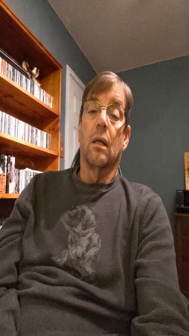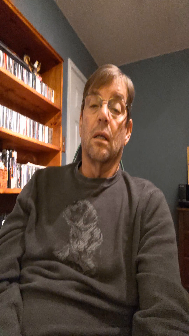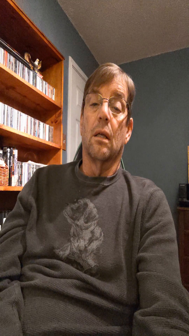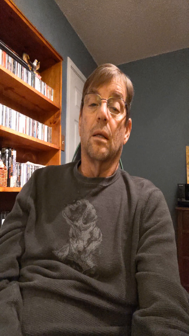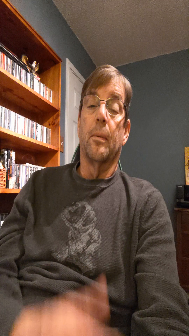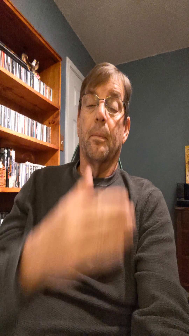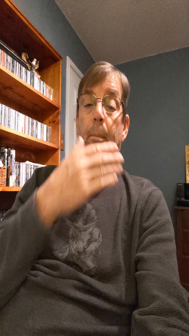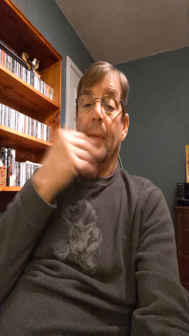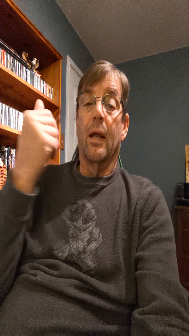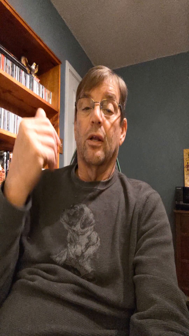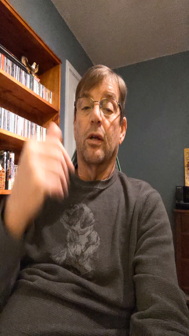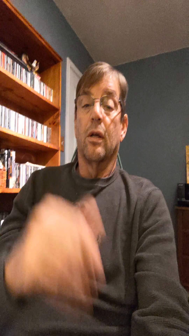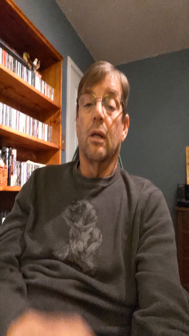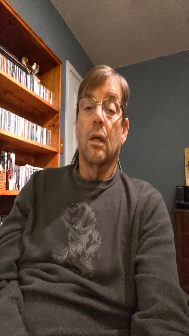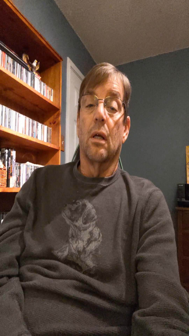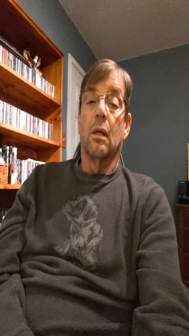better